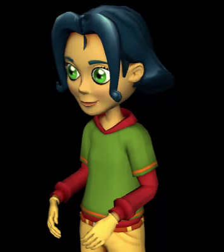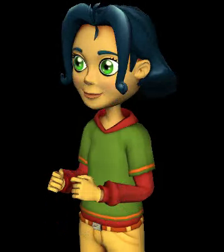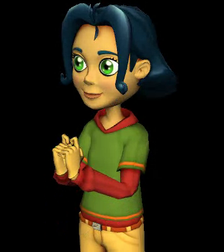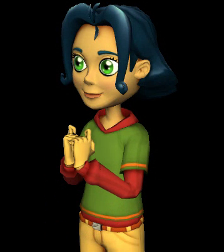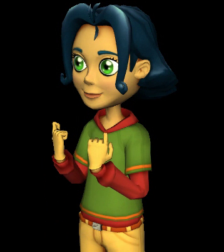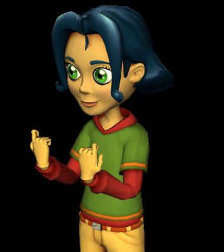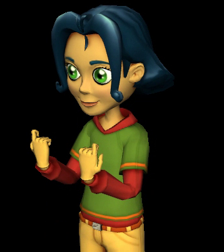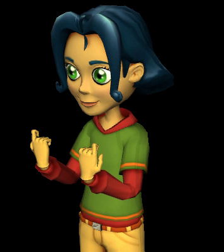صحف